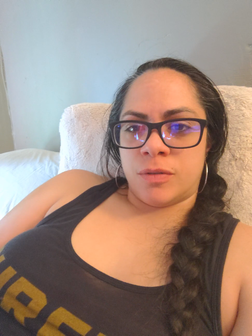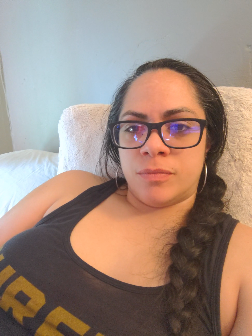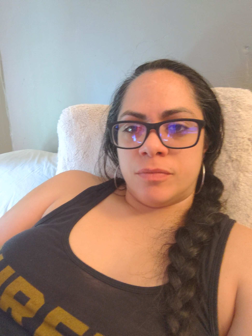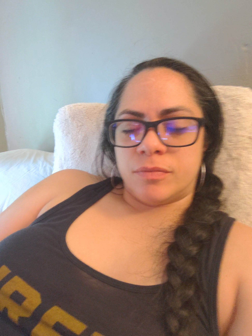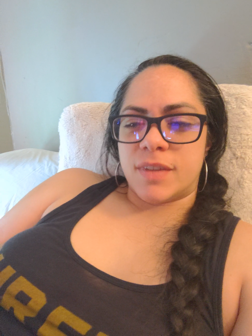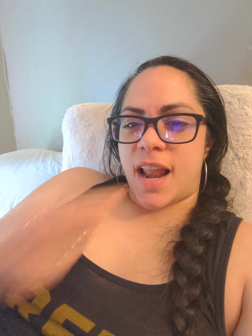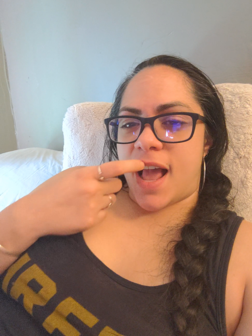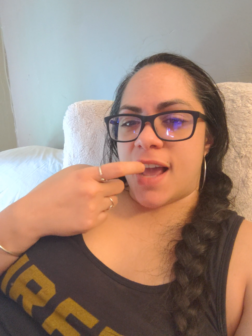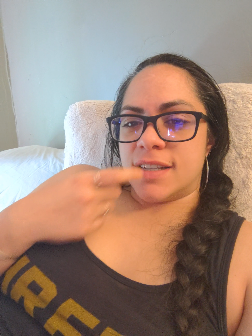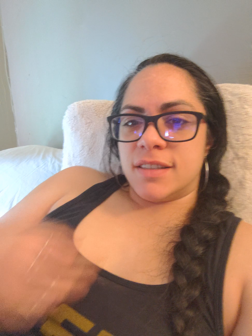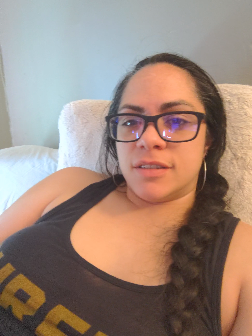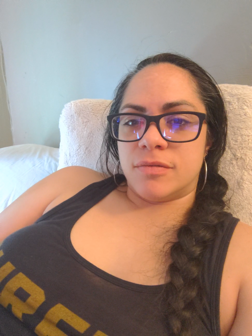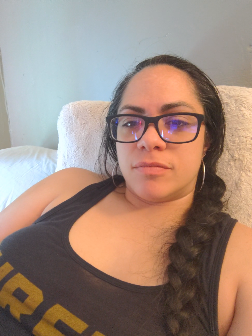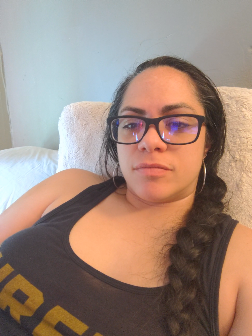window